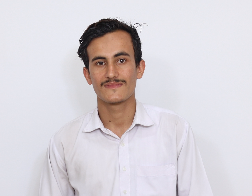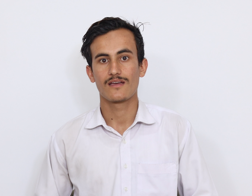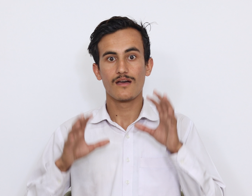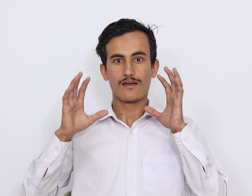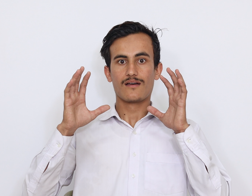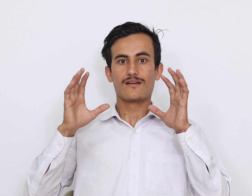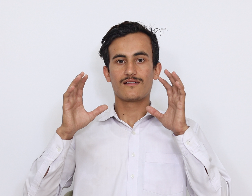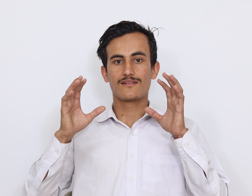scared